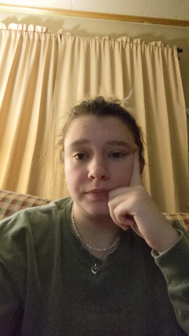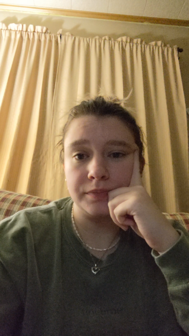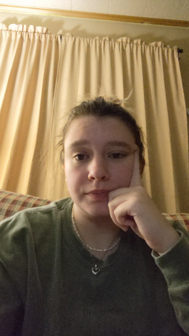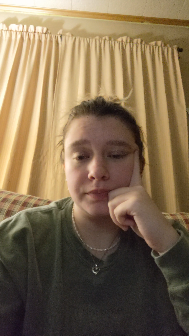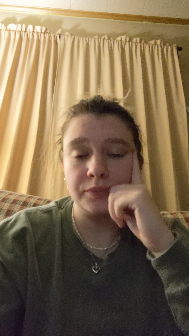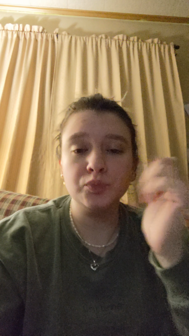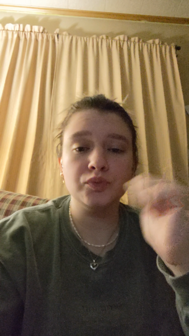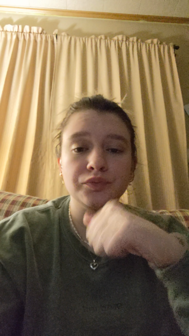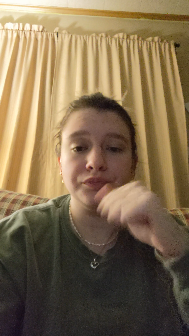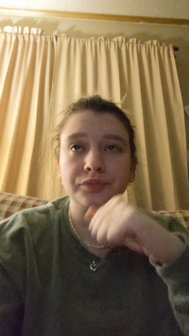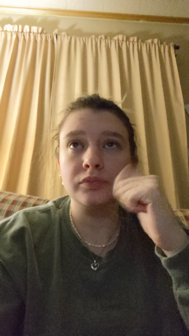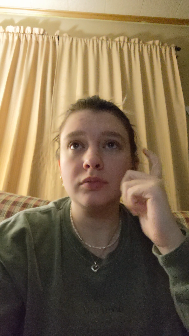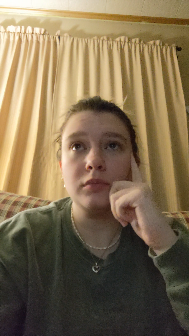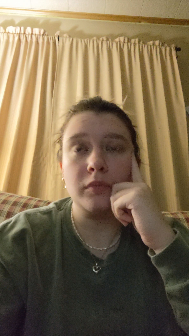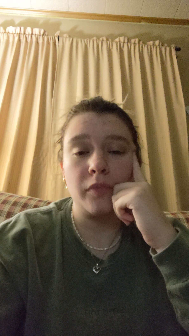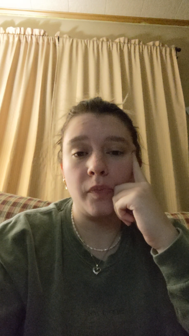rock